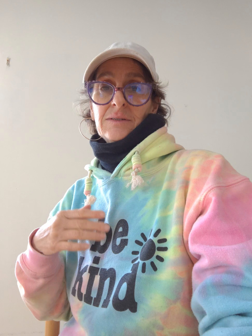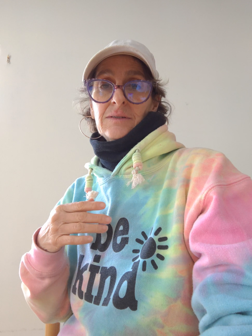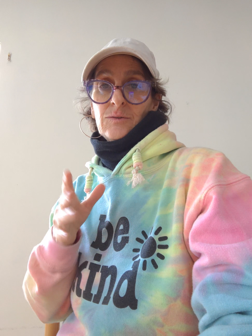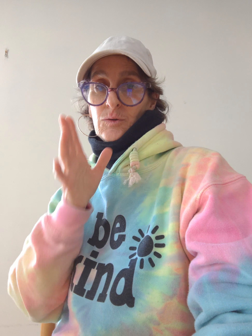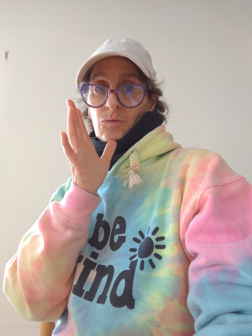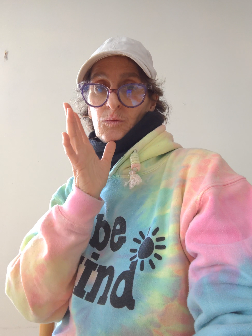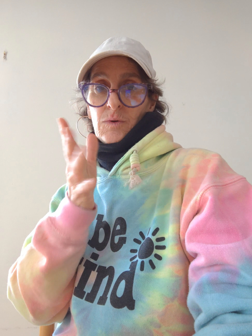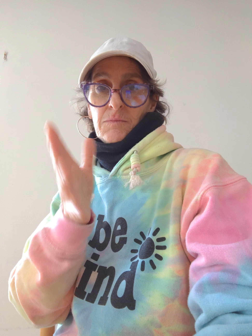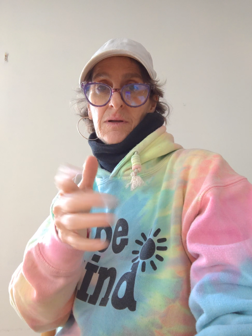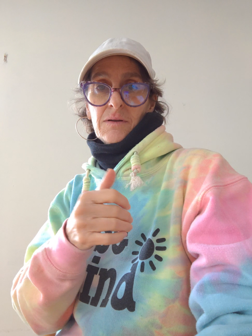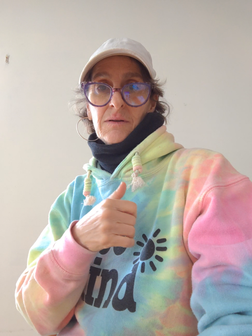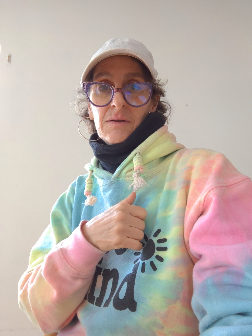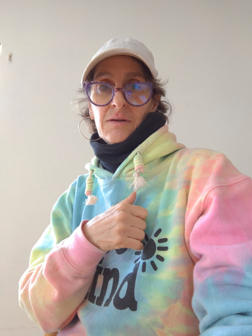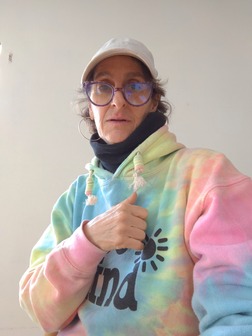grandma